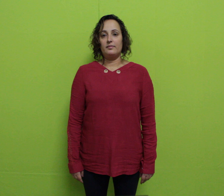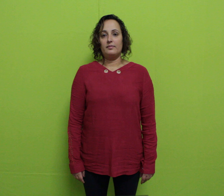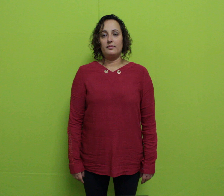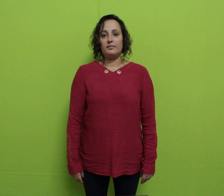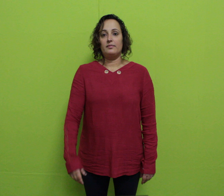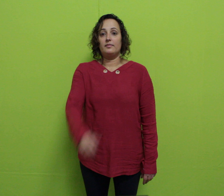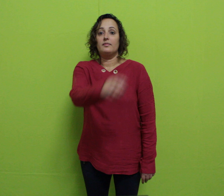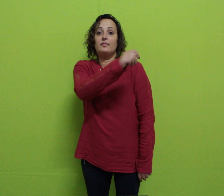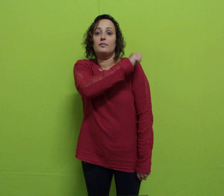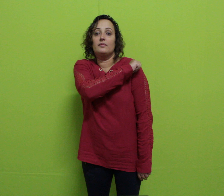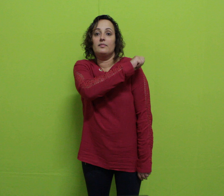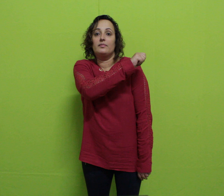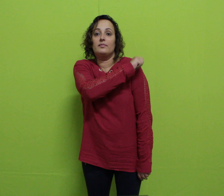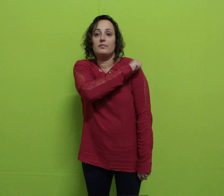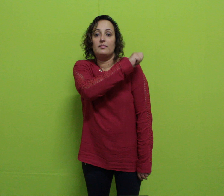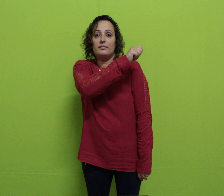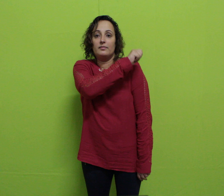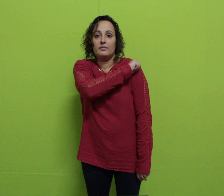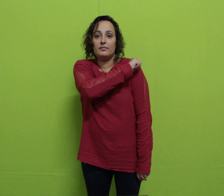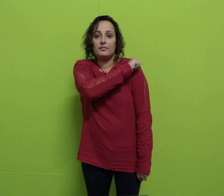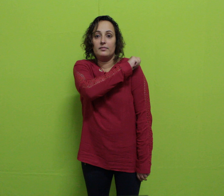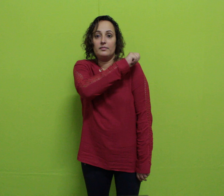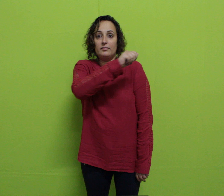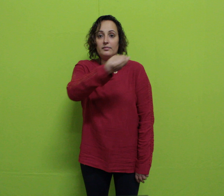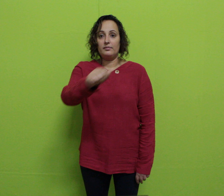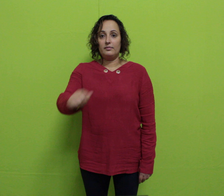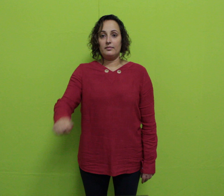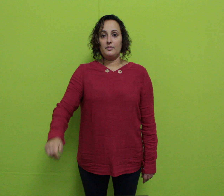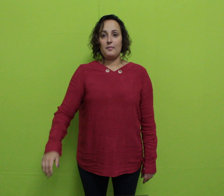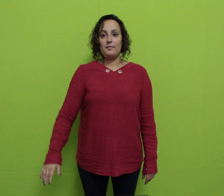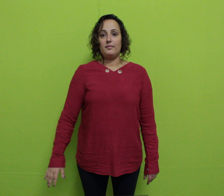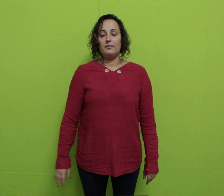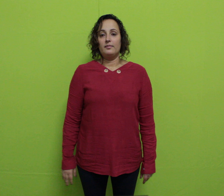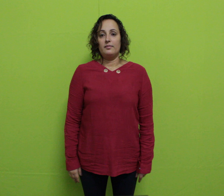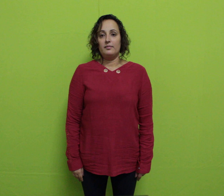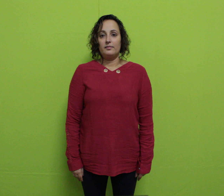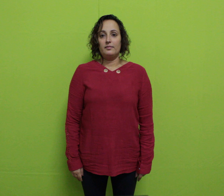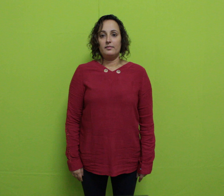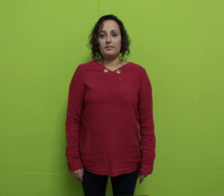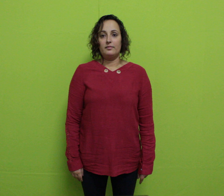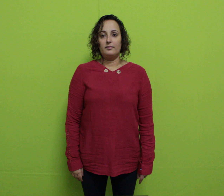aluno